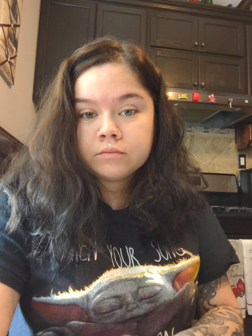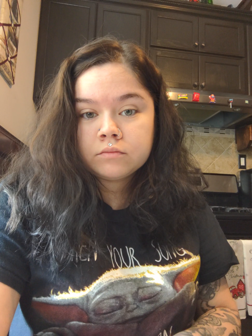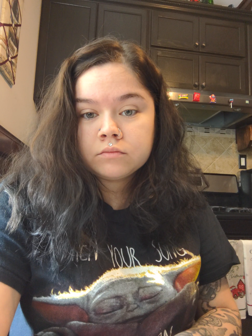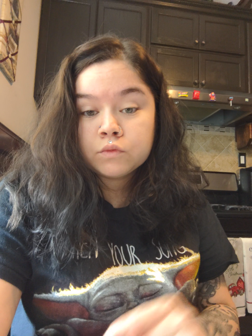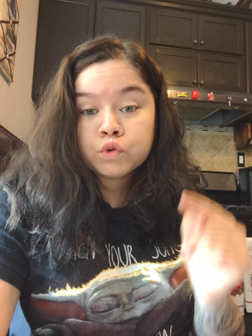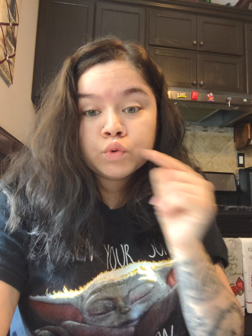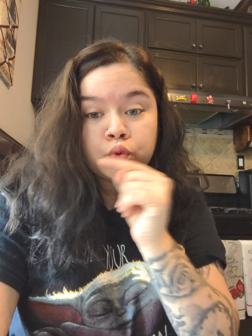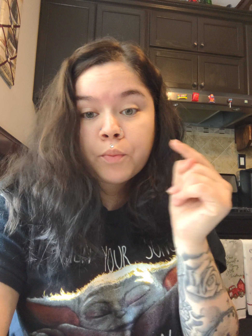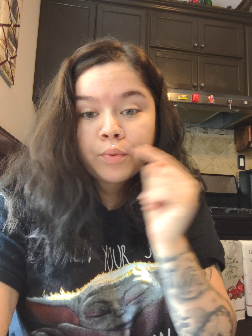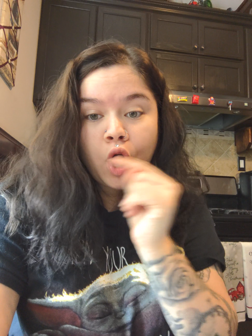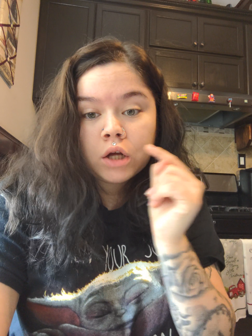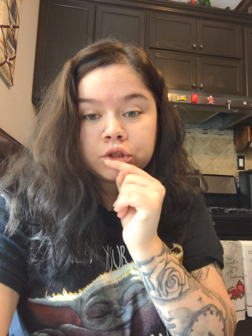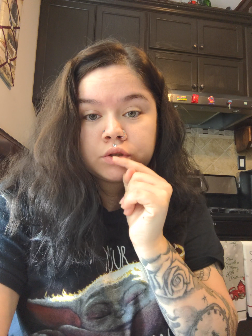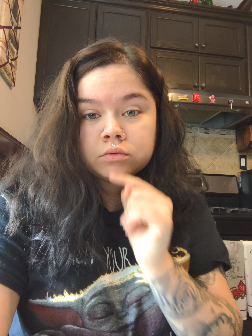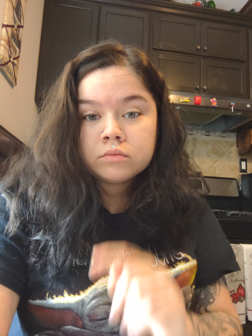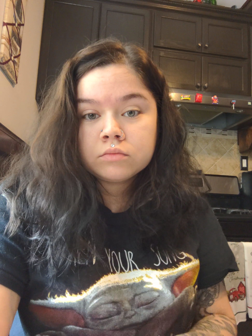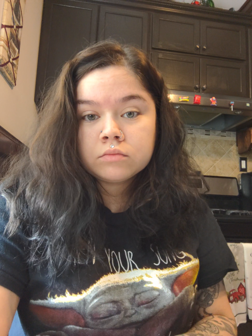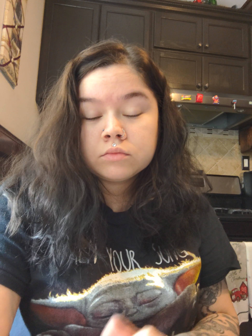toothbrush